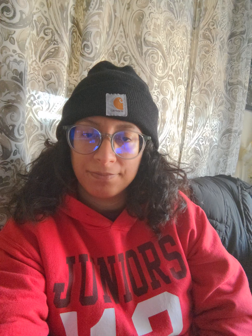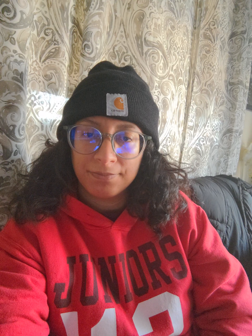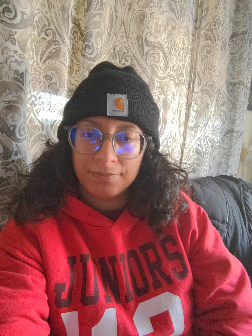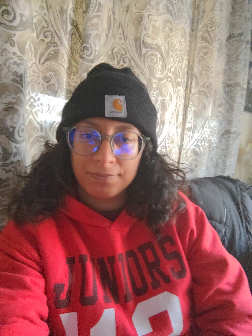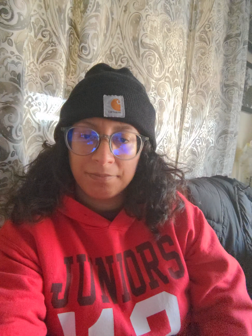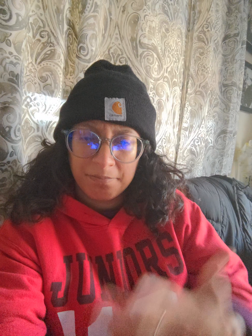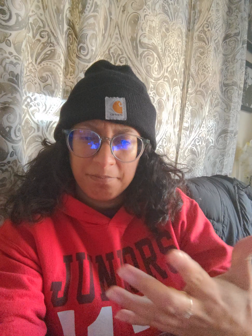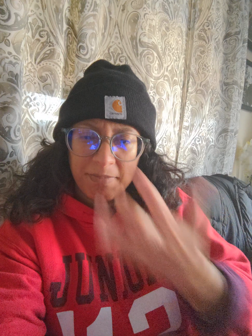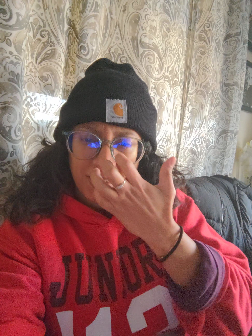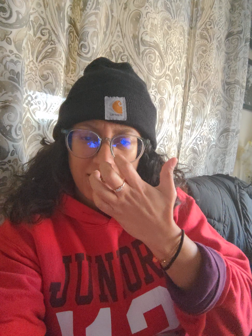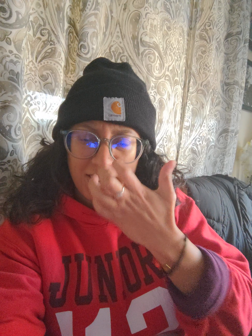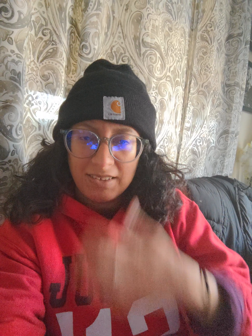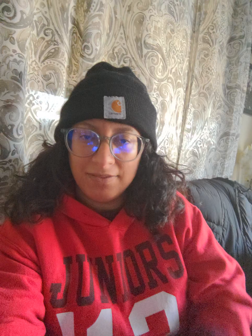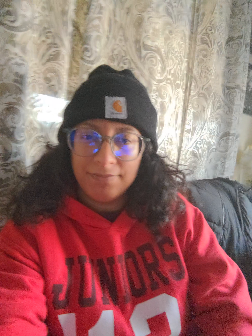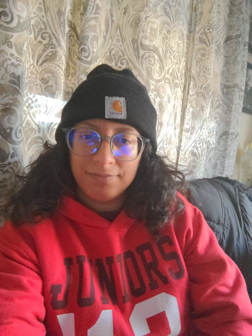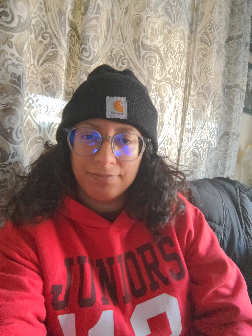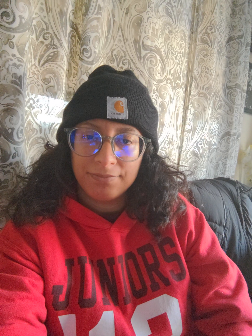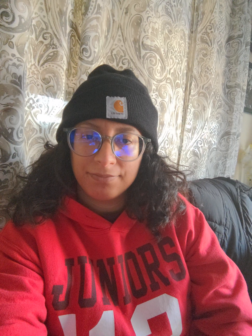mad